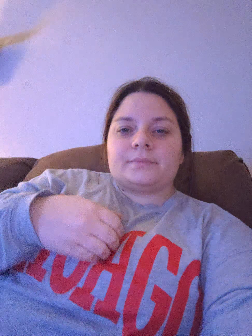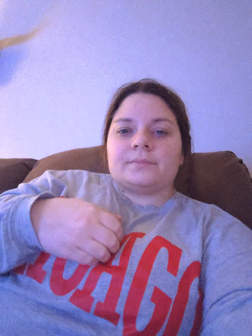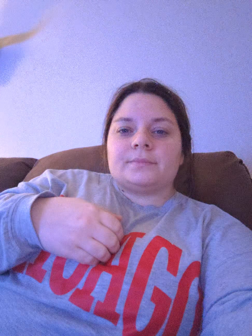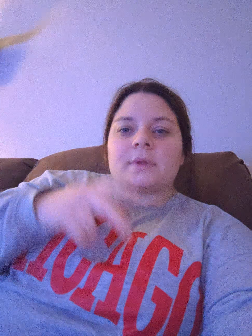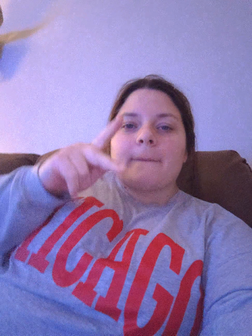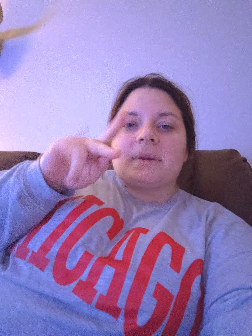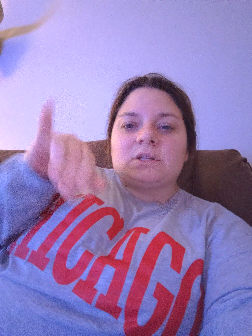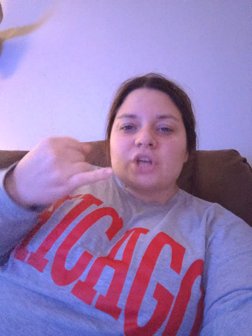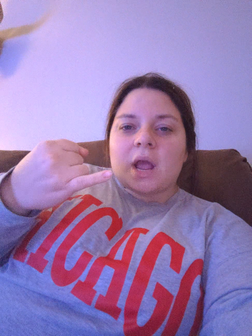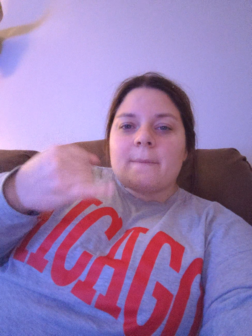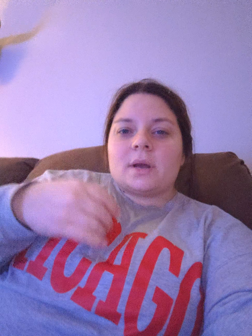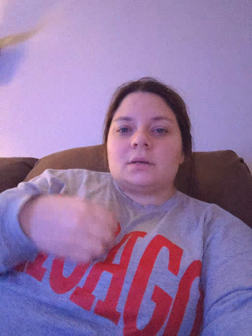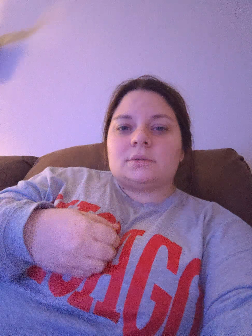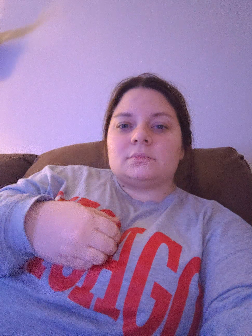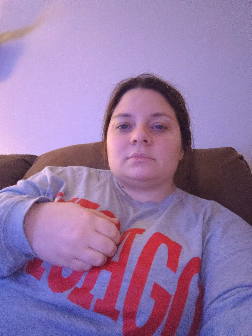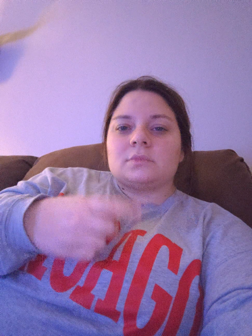pajamas